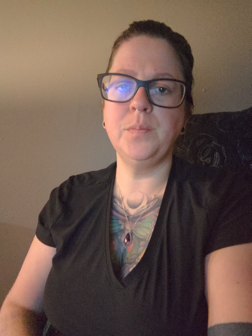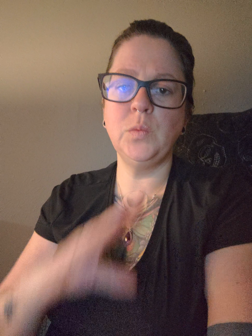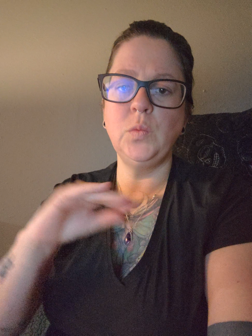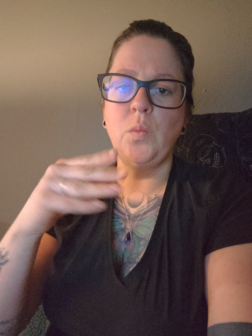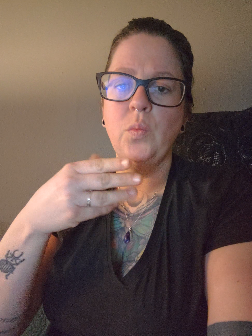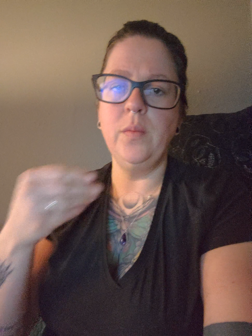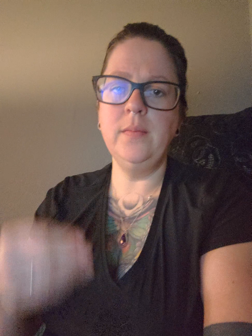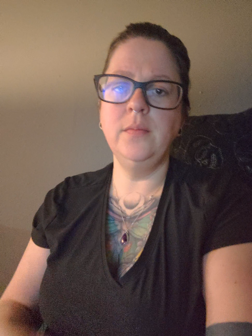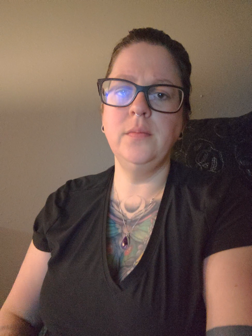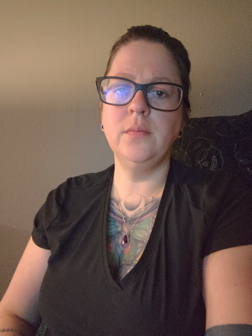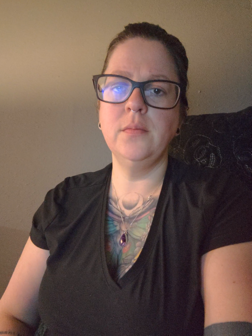story